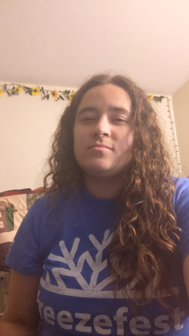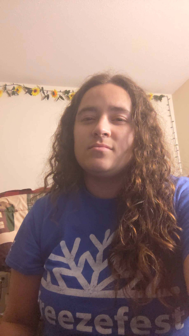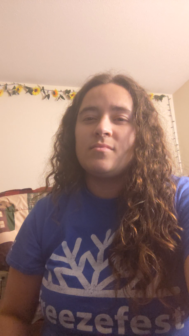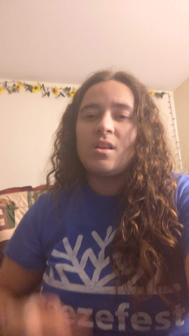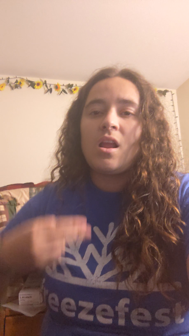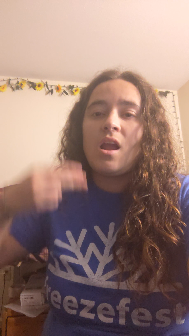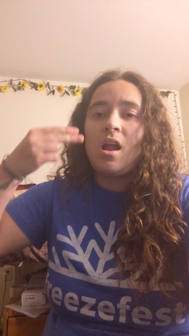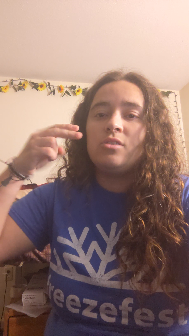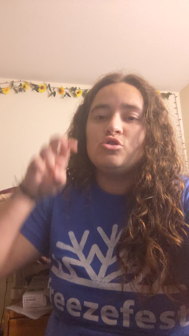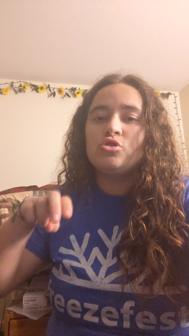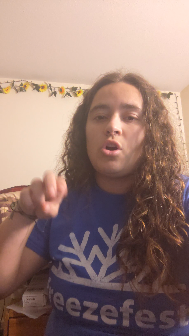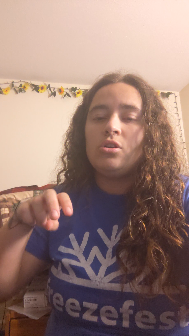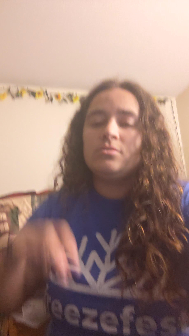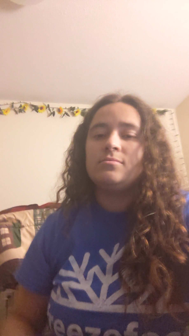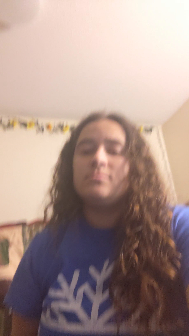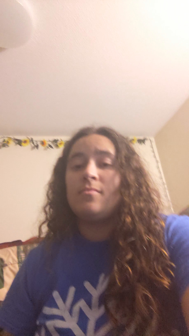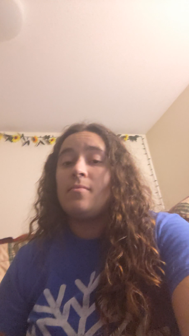high chair